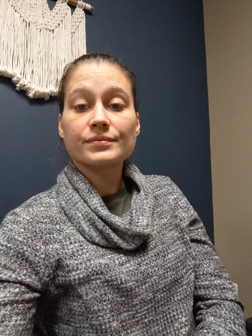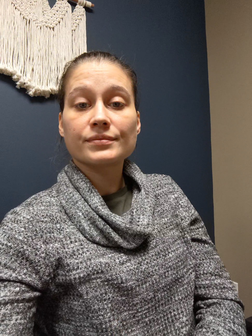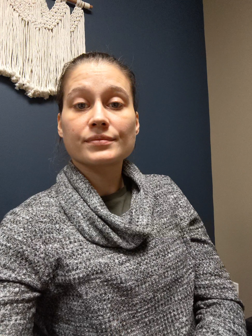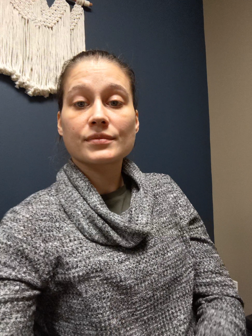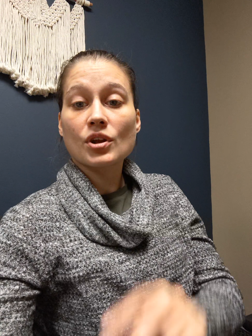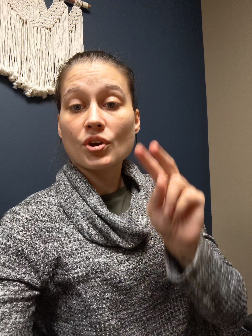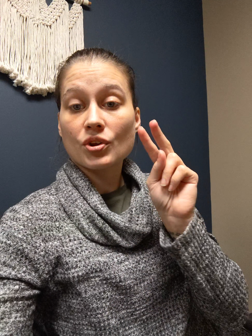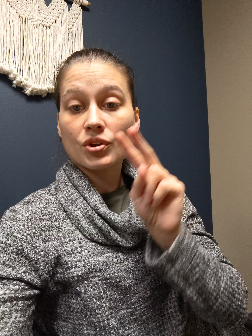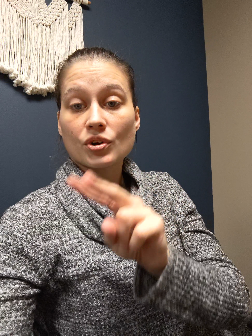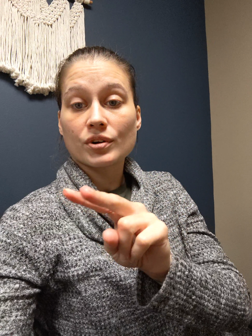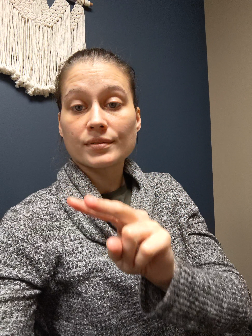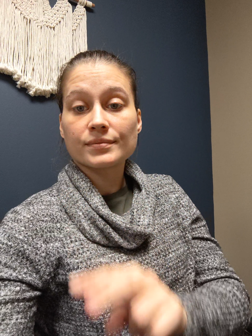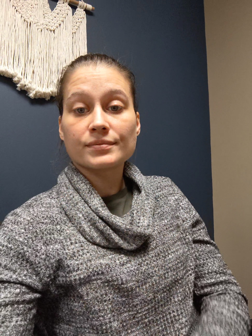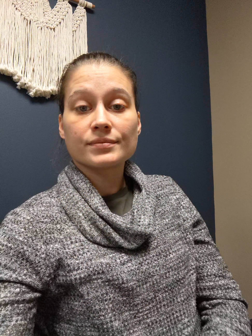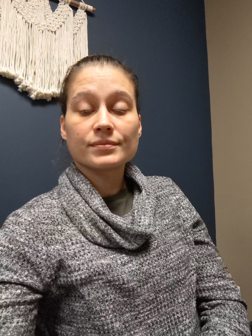look